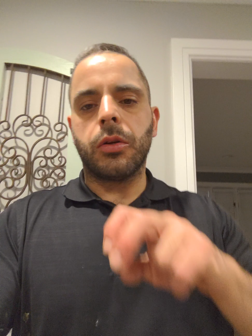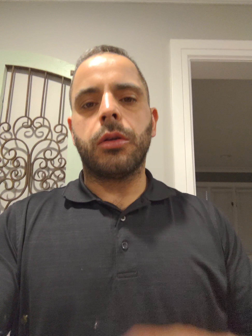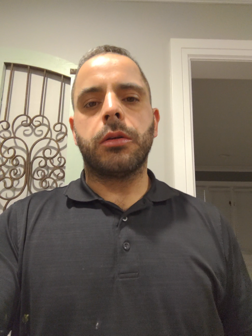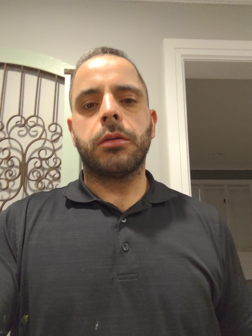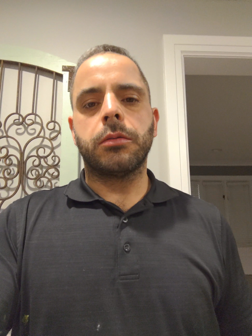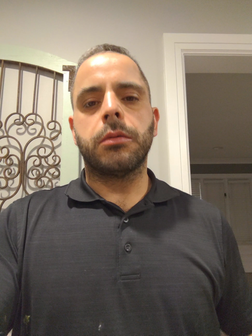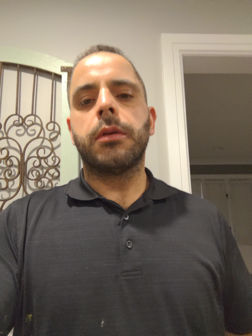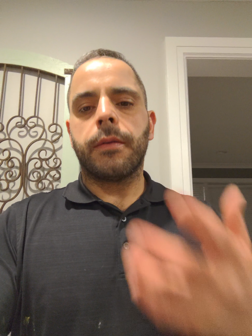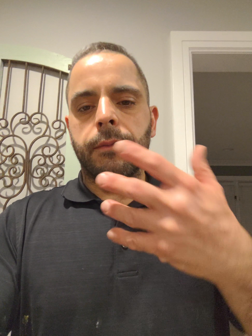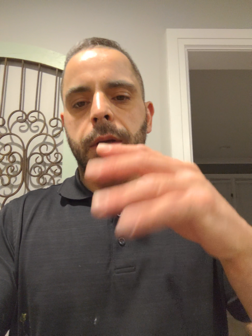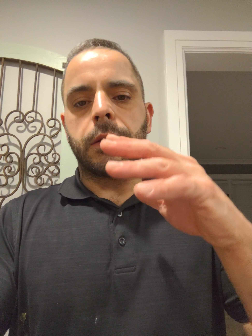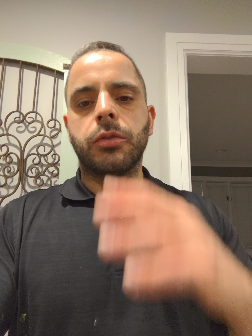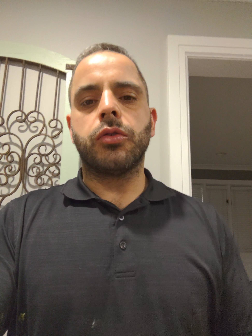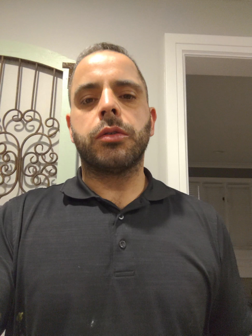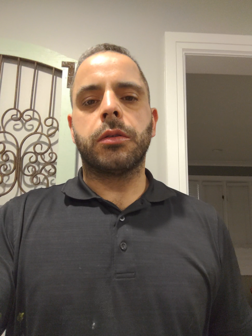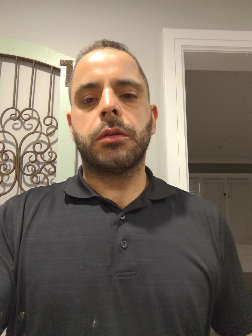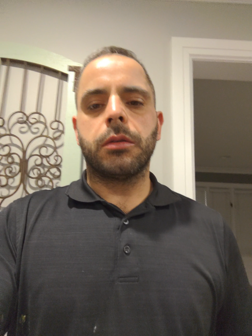finish